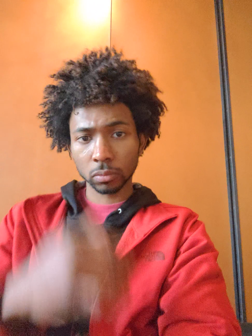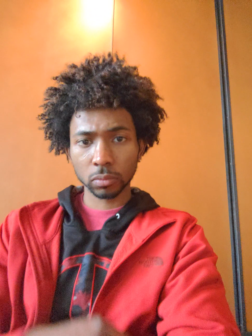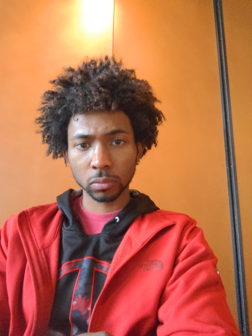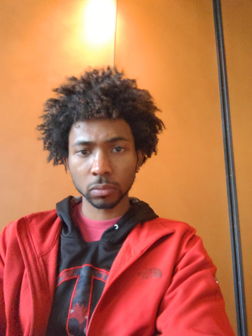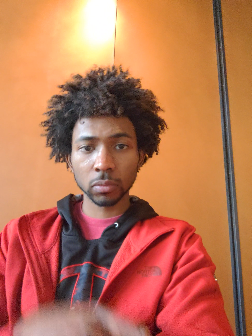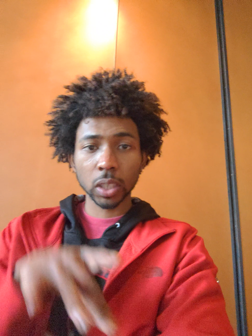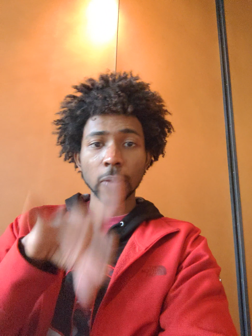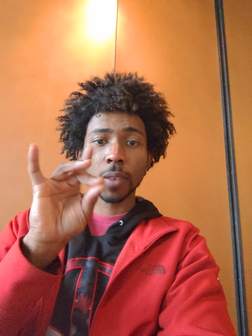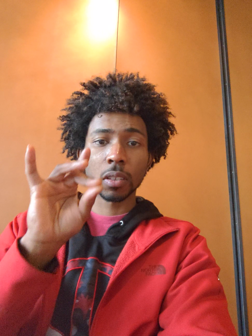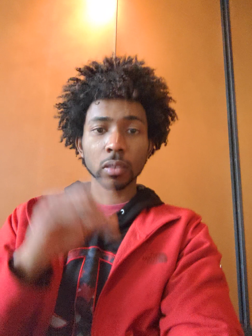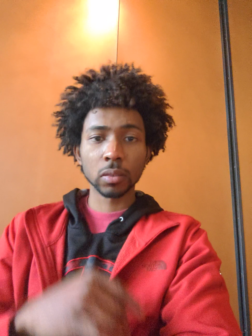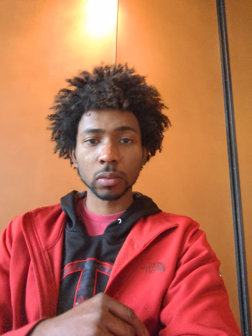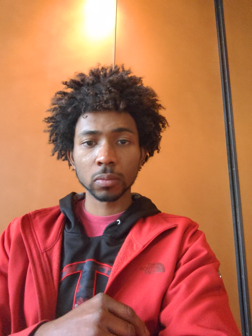find